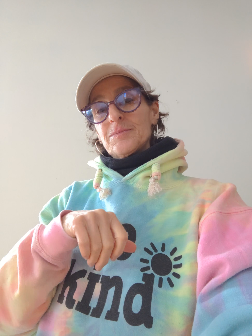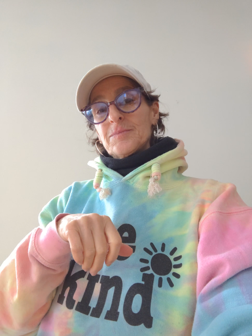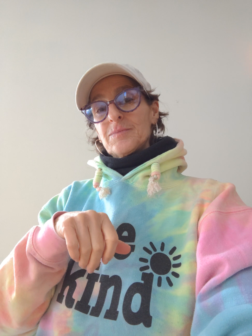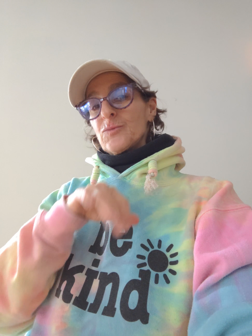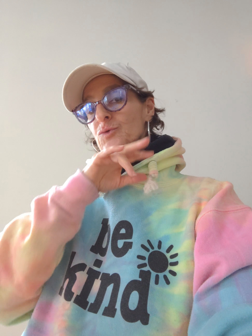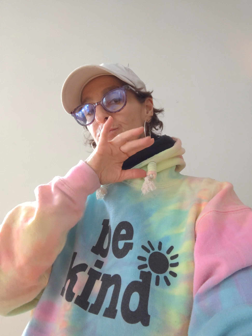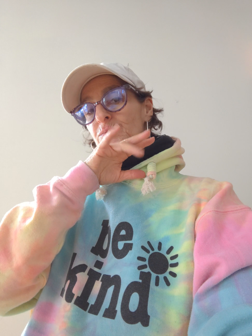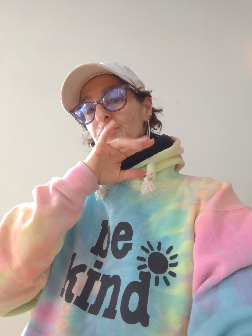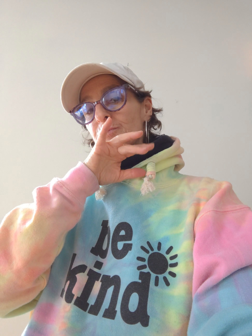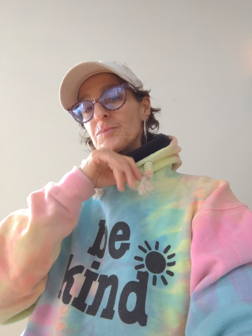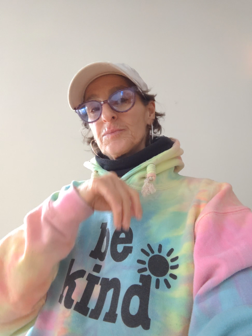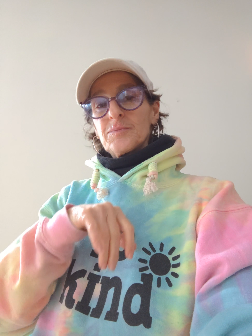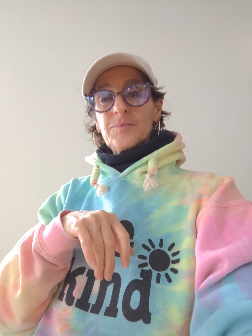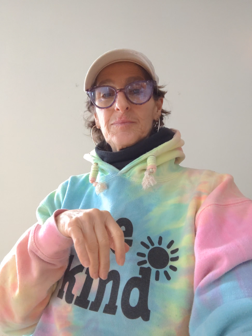dirty